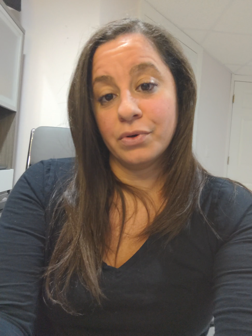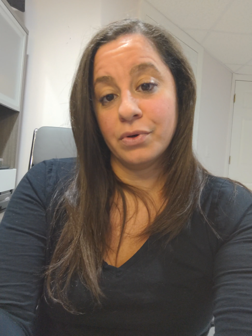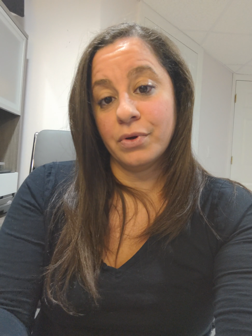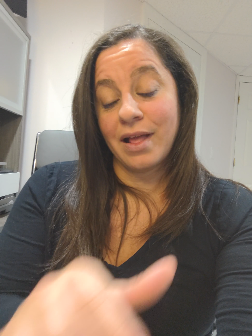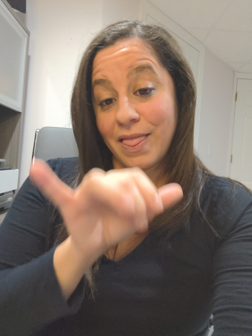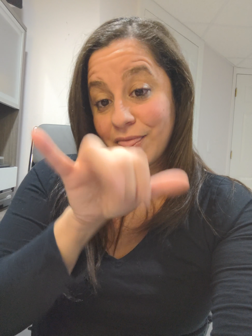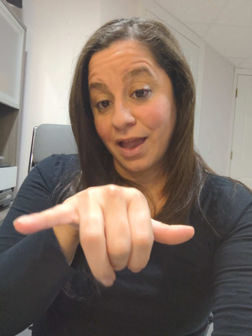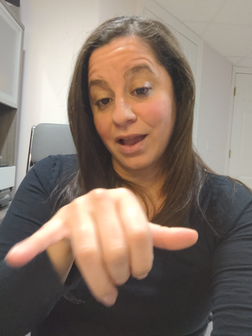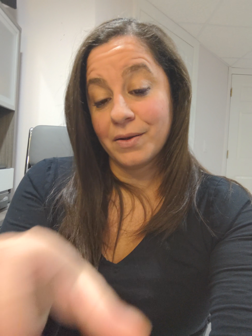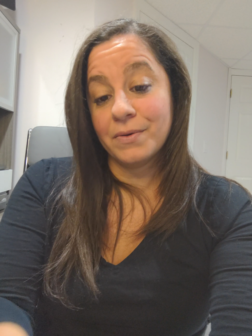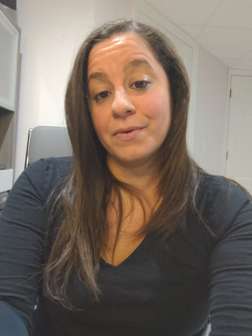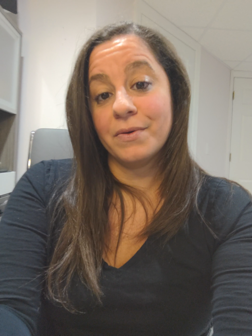that